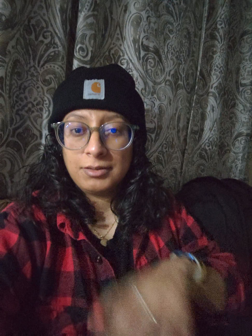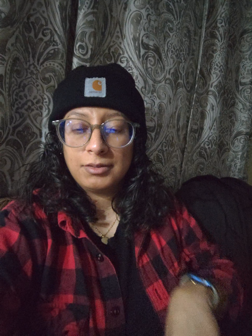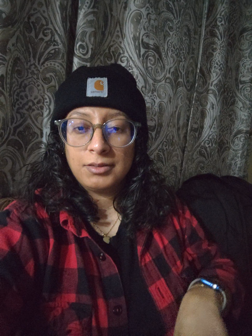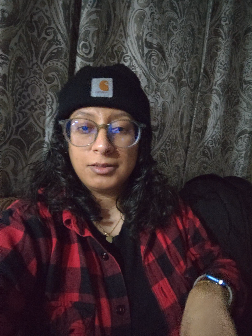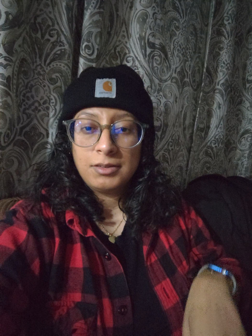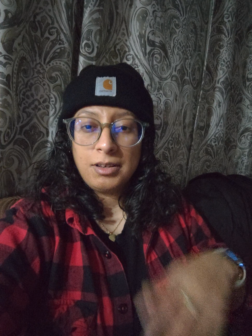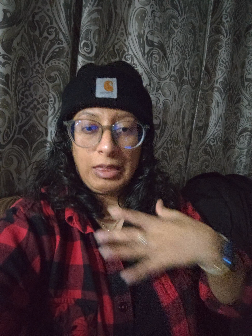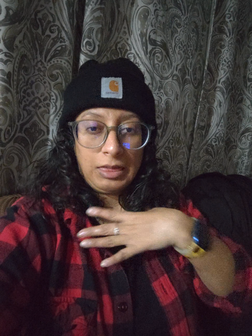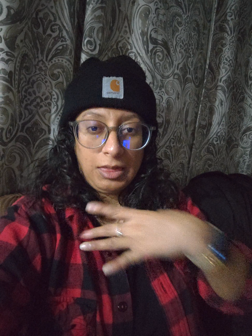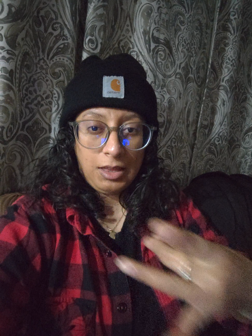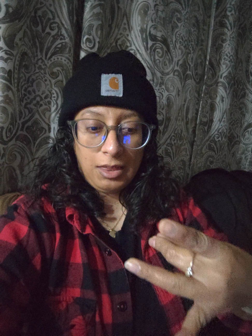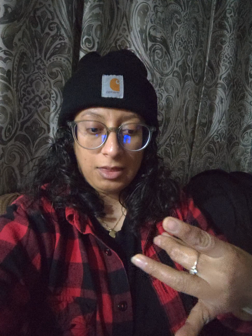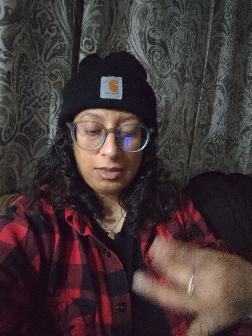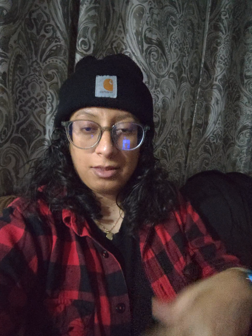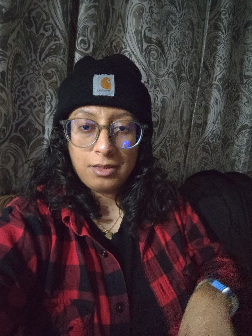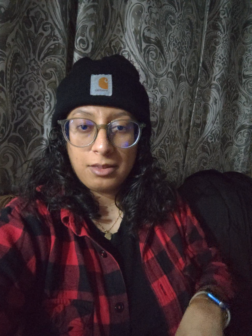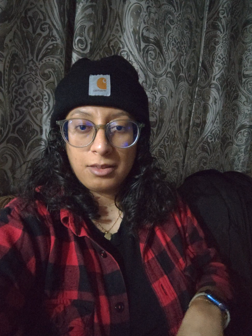like